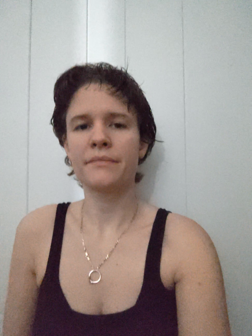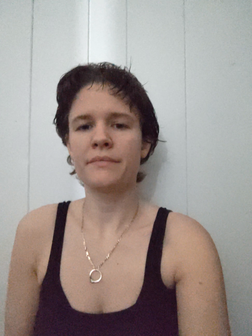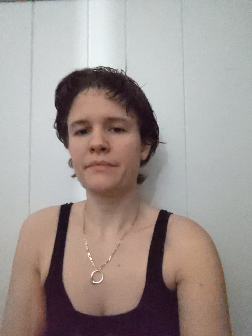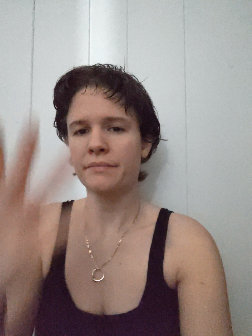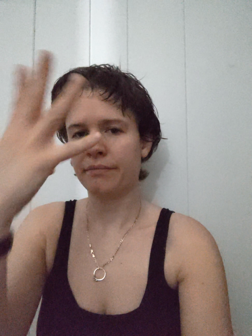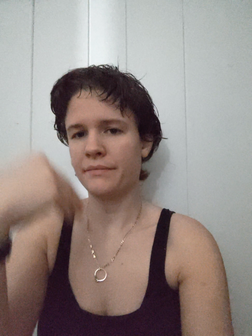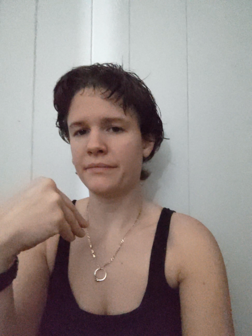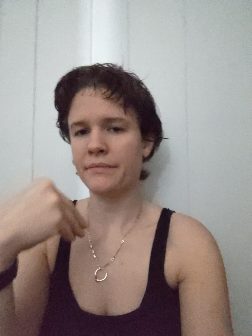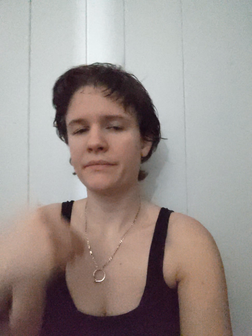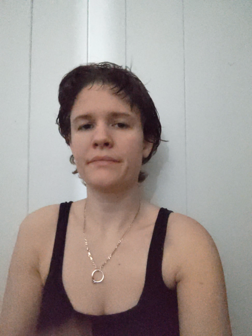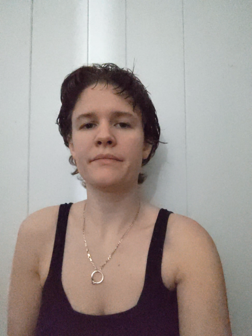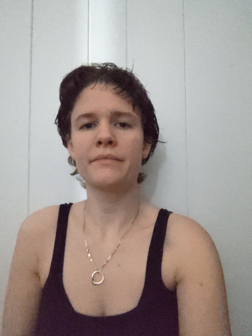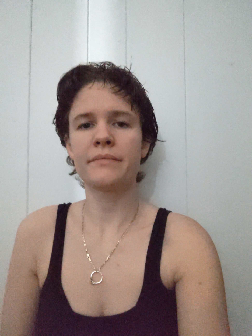nap